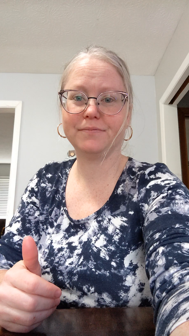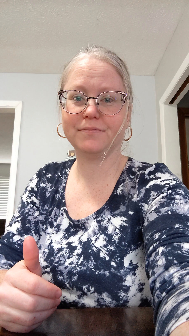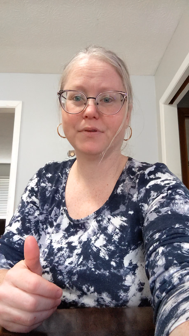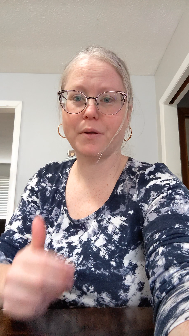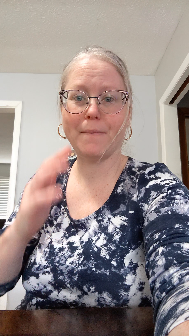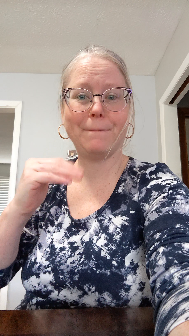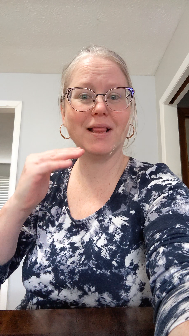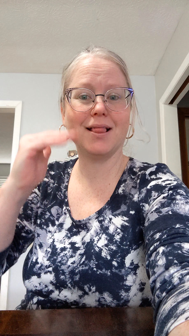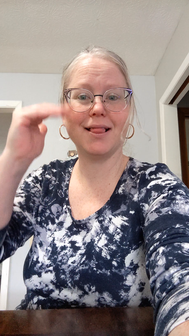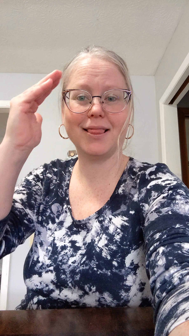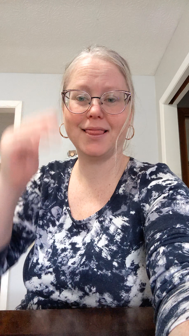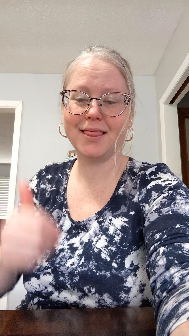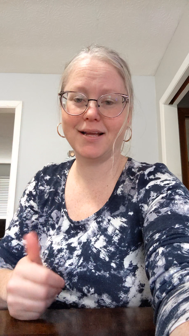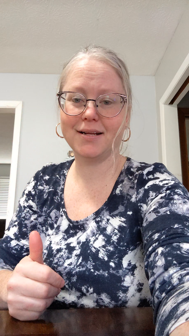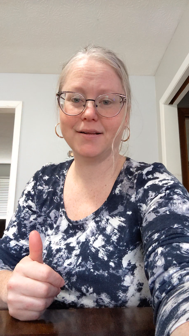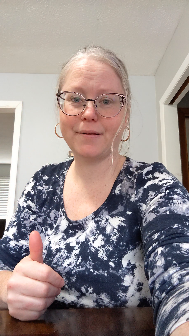build